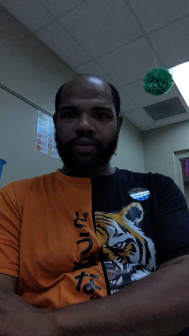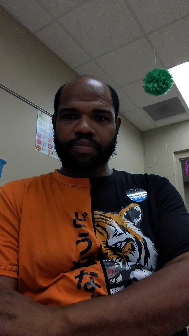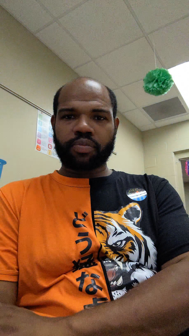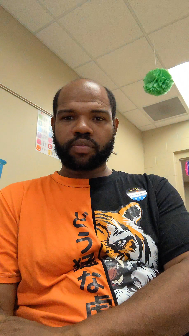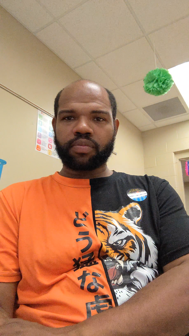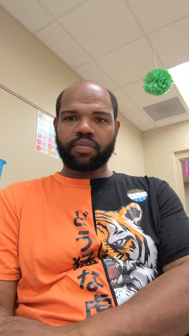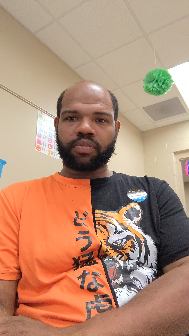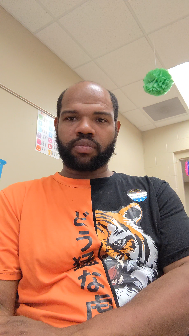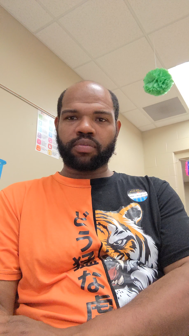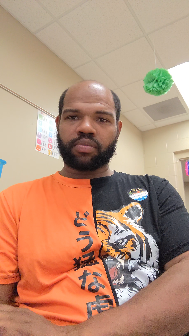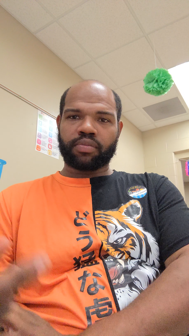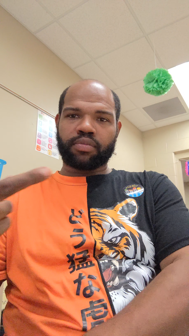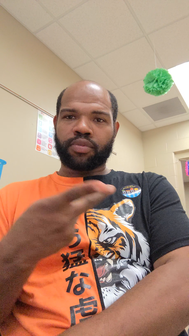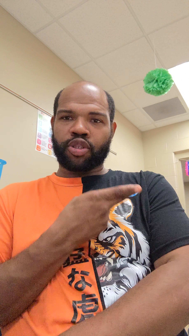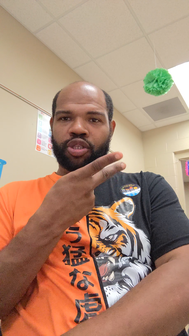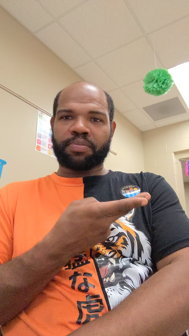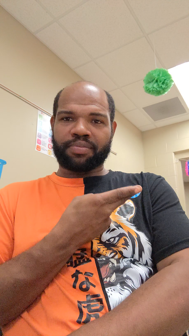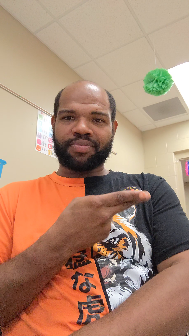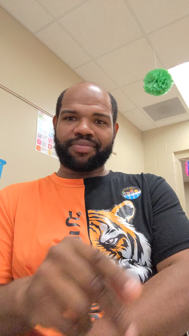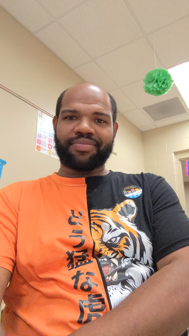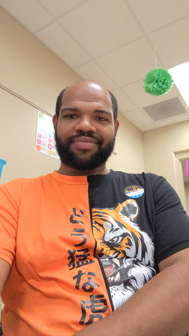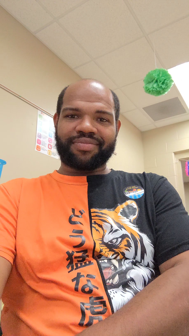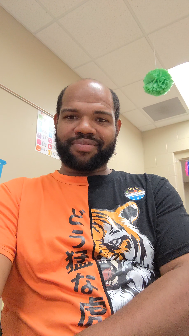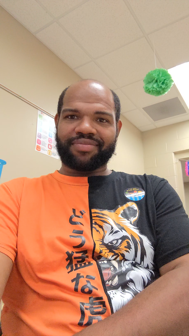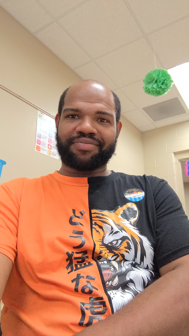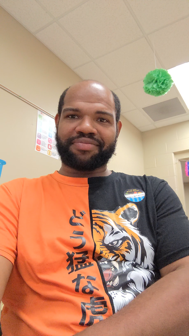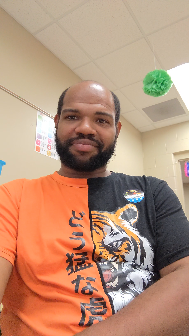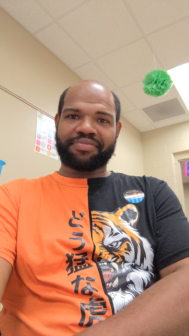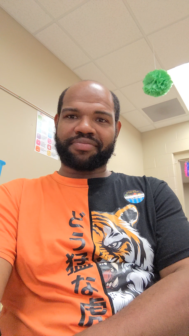sheep